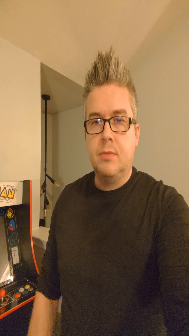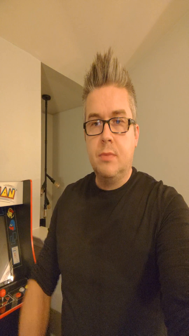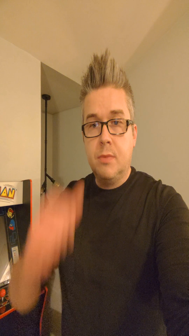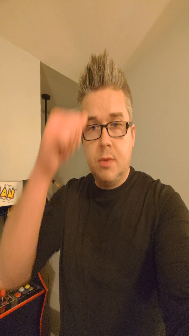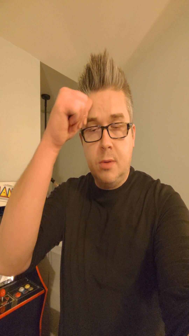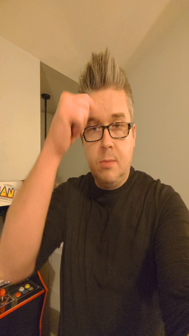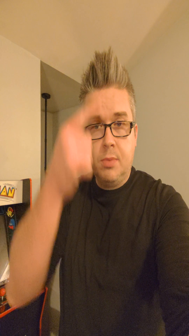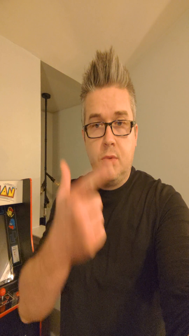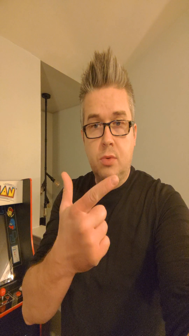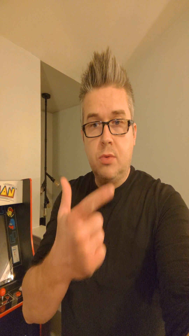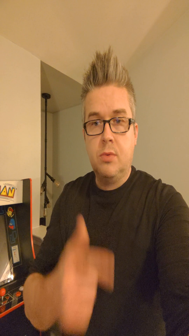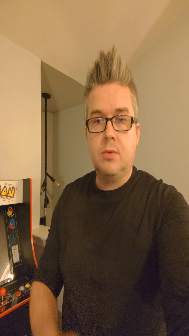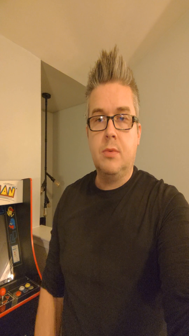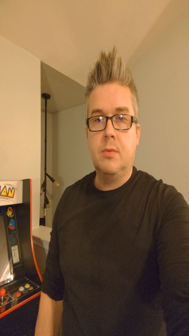brother